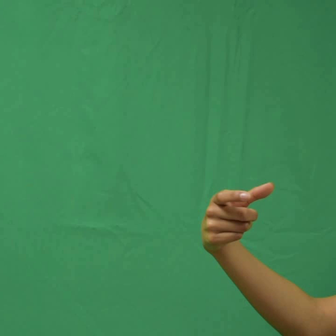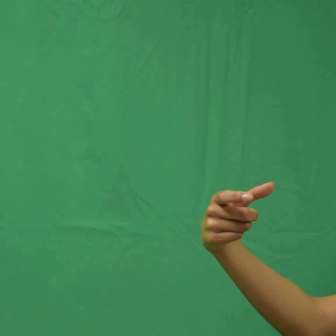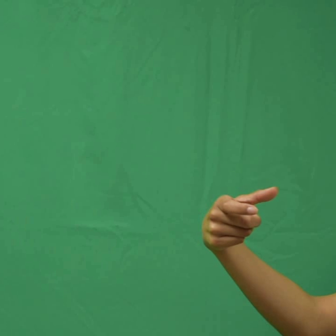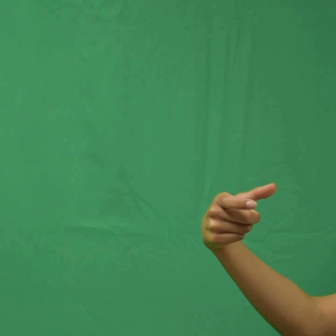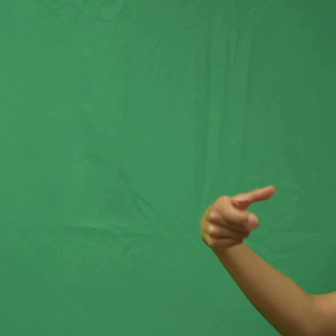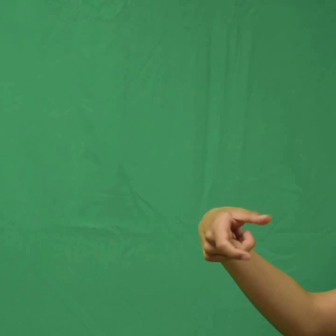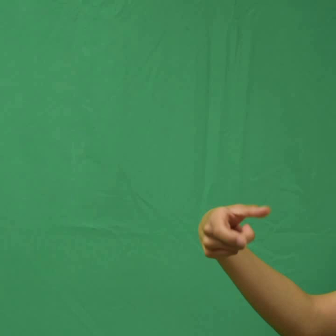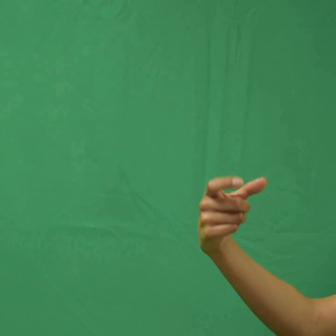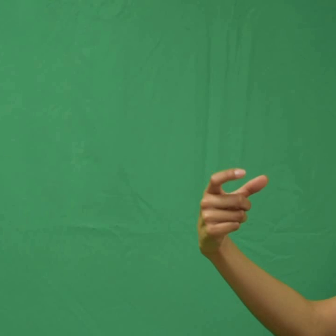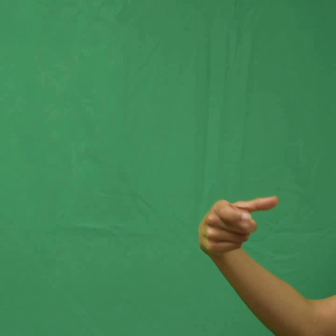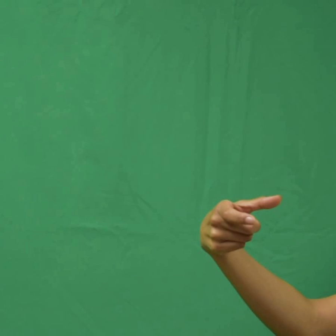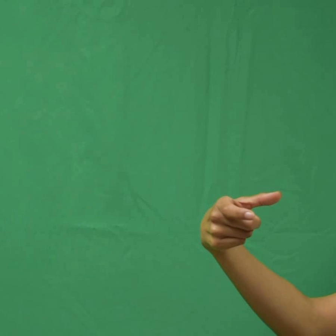Q